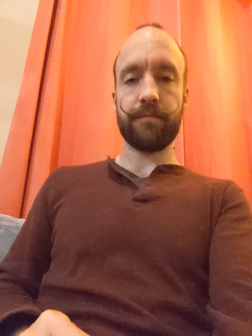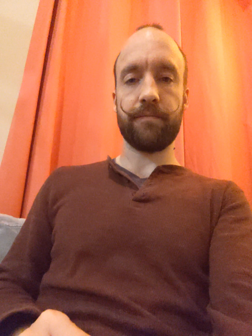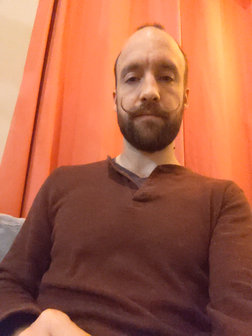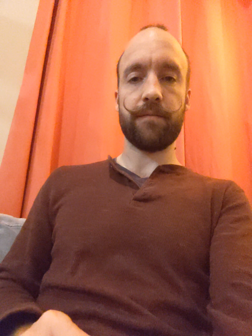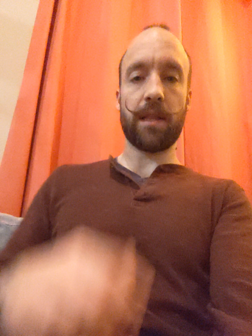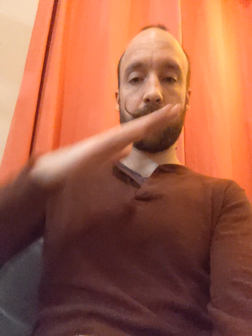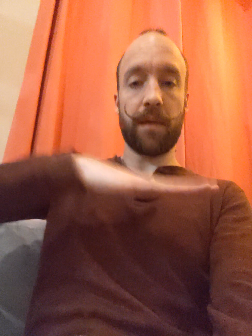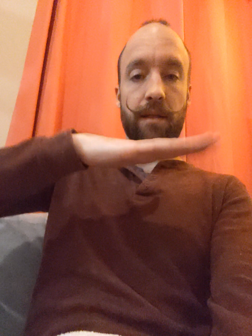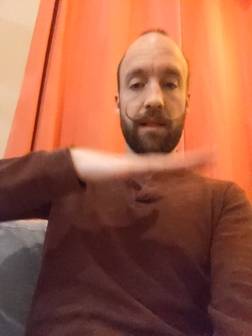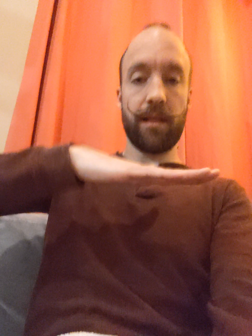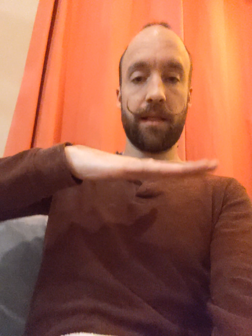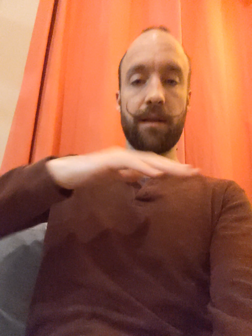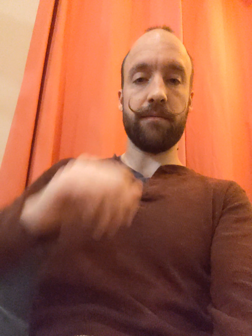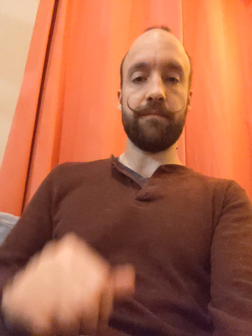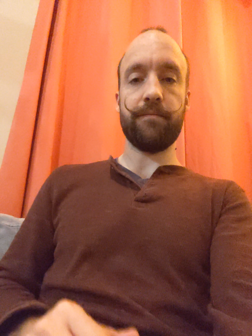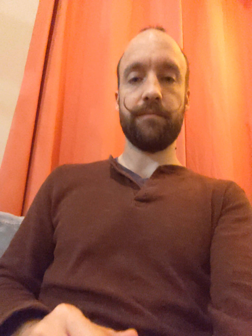table